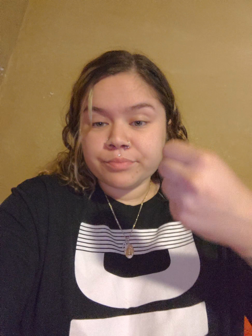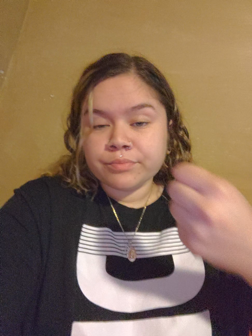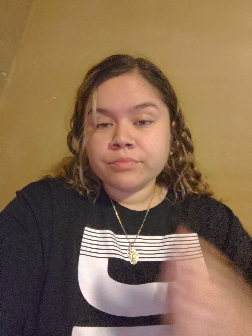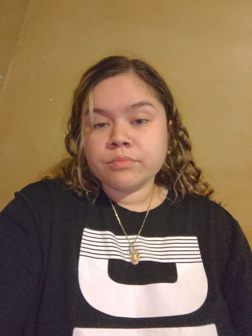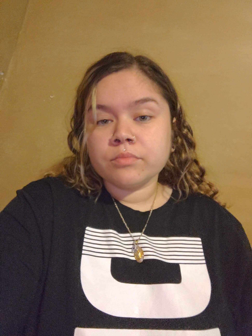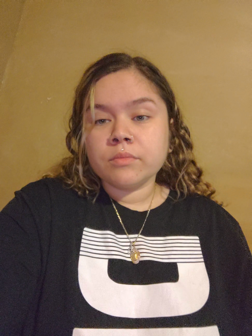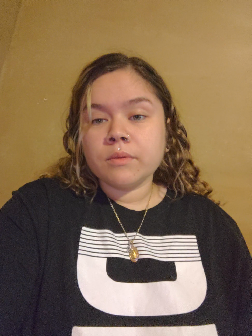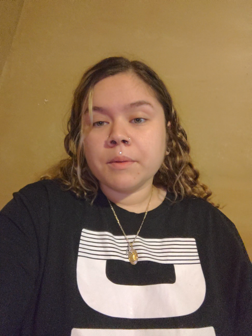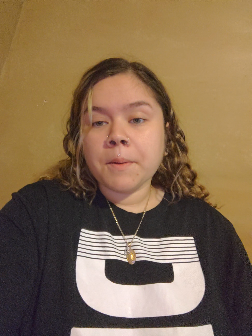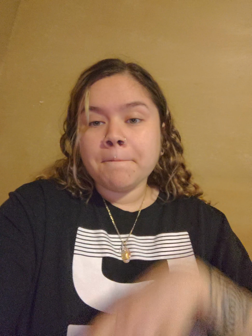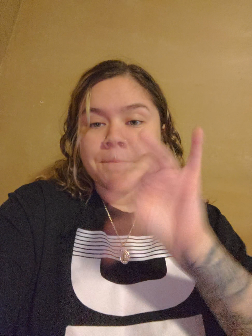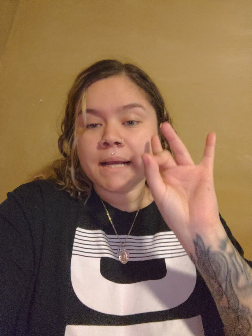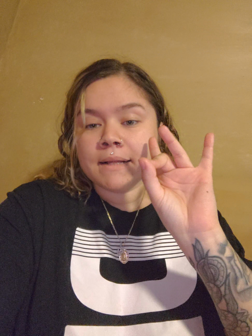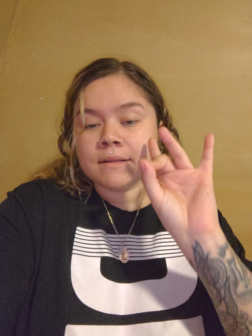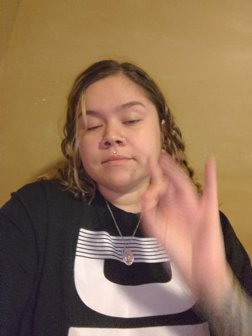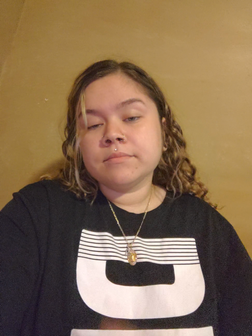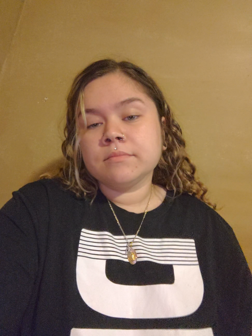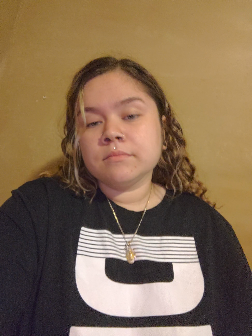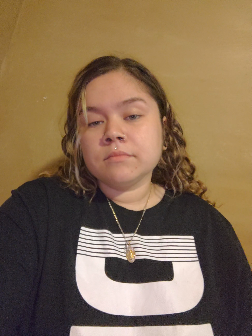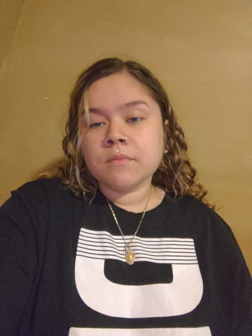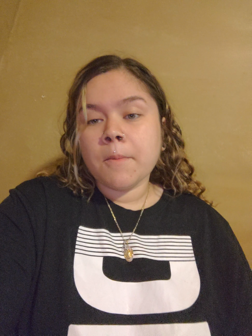pick